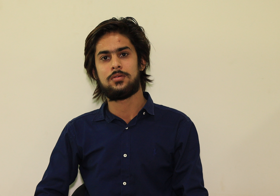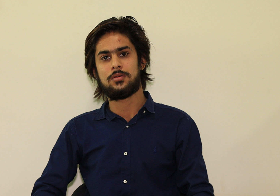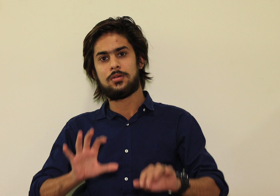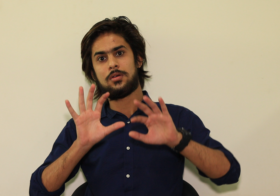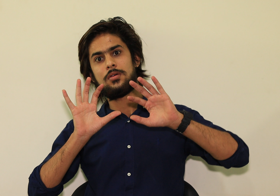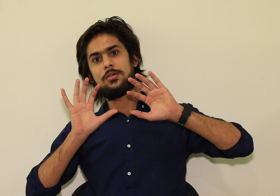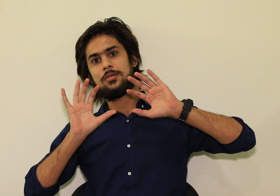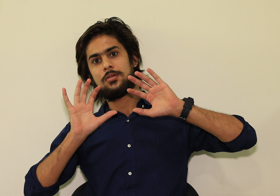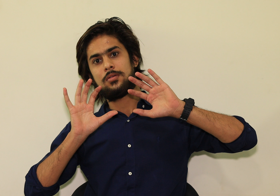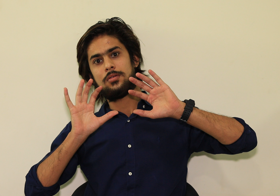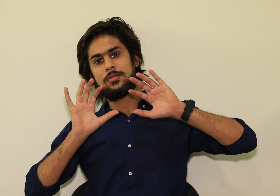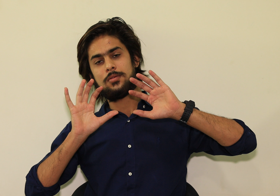scared